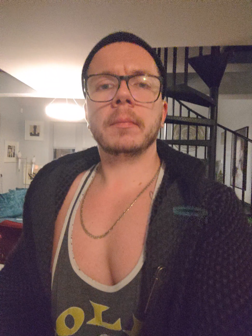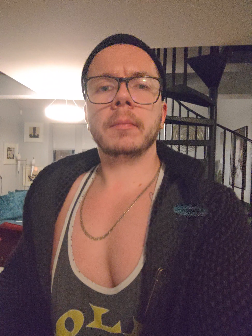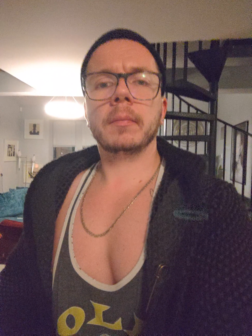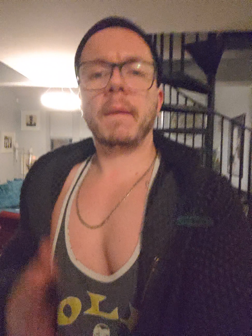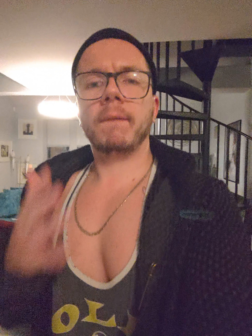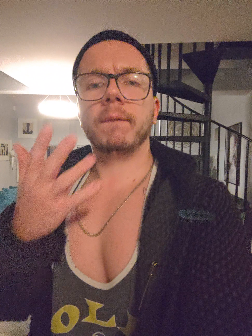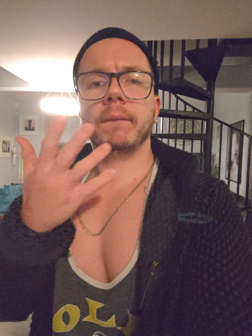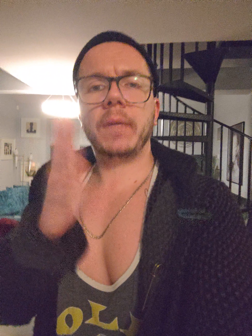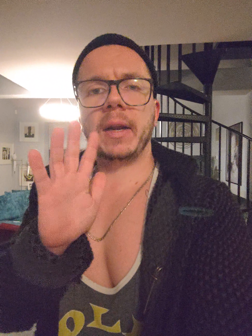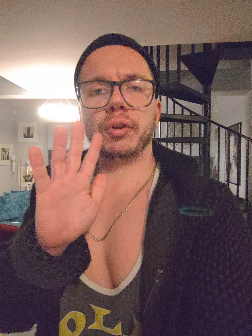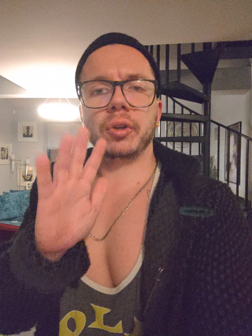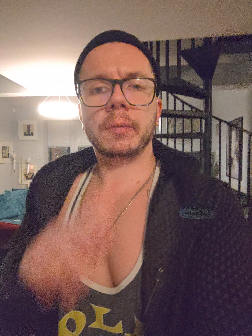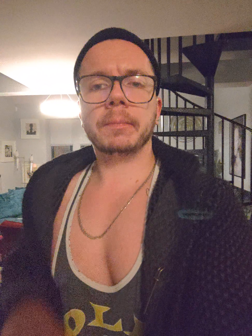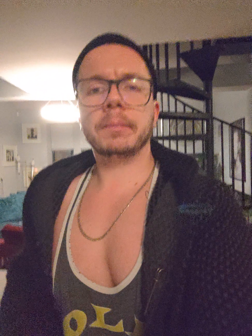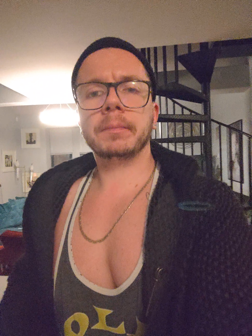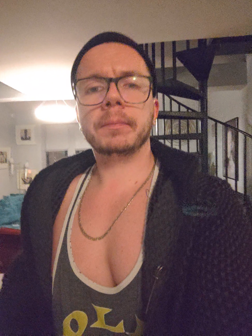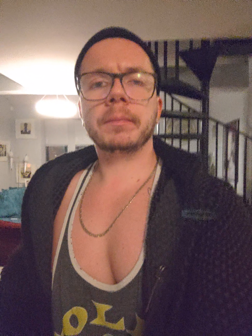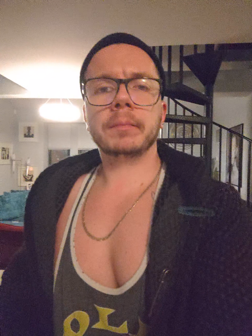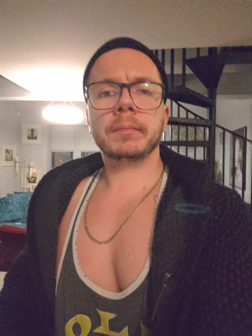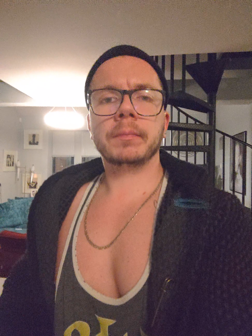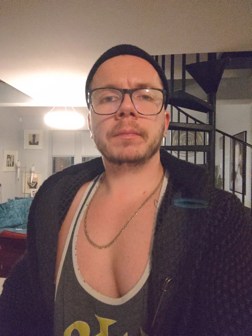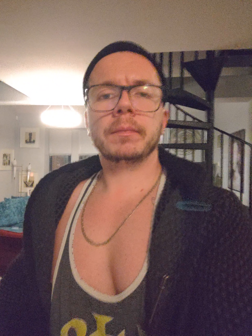finish